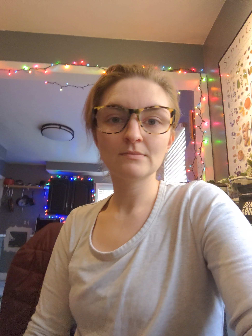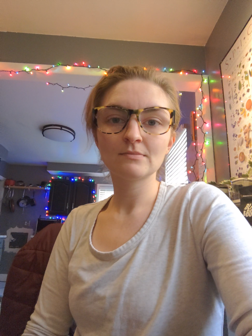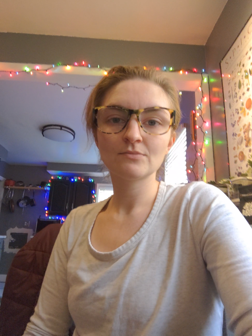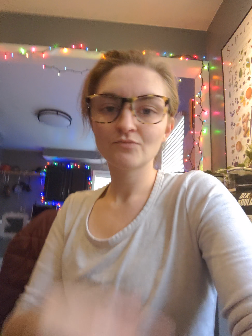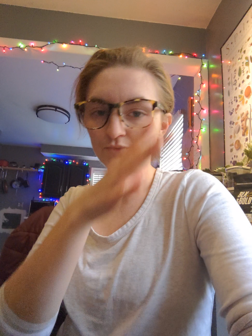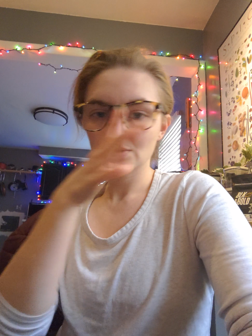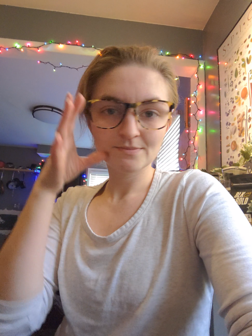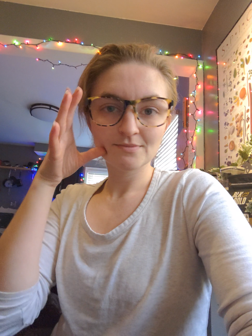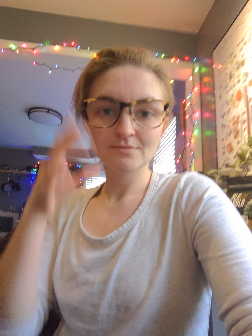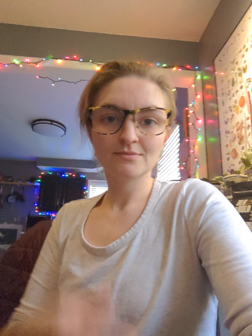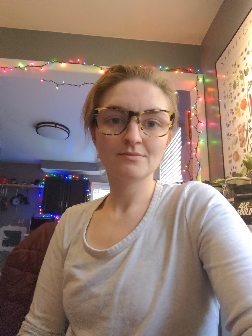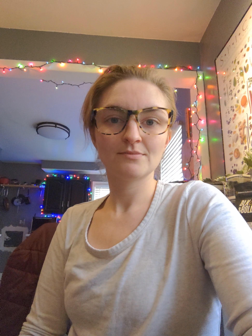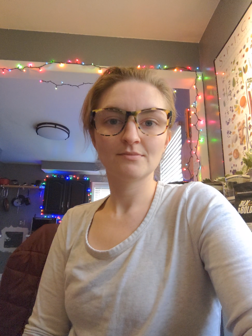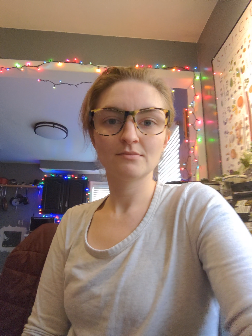farm